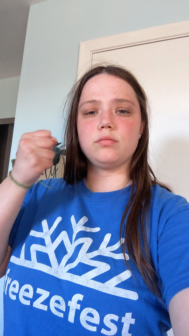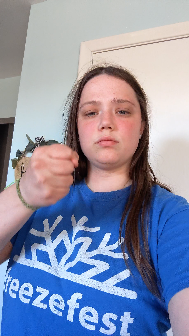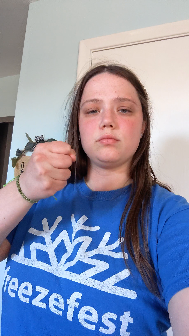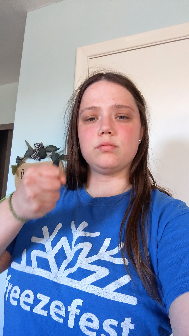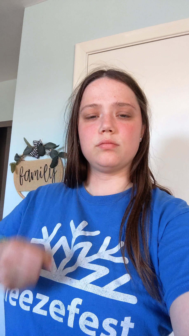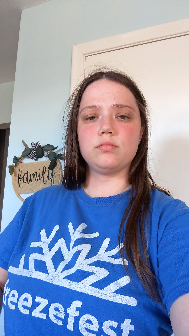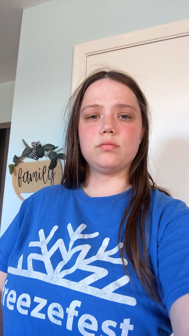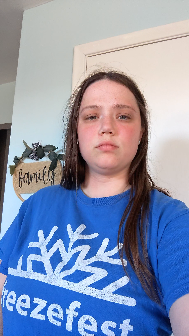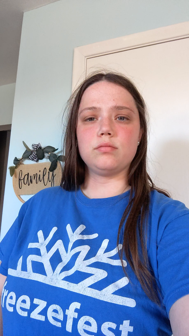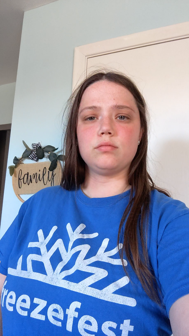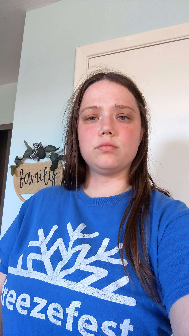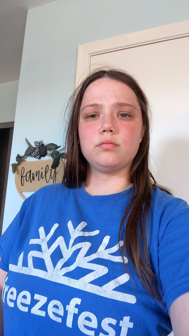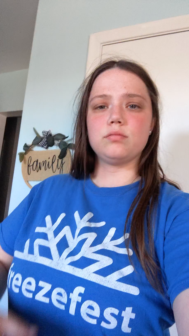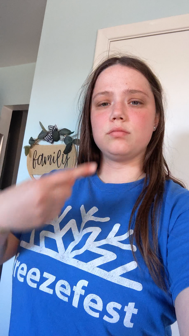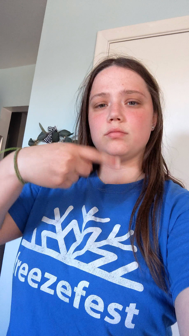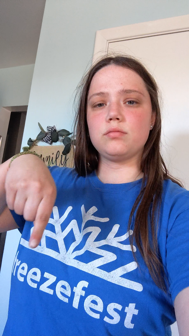cut